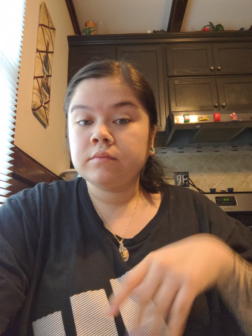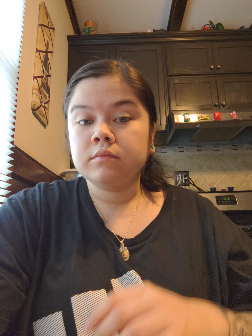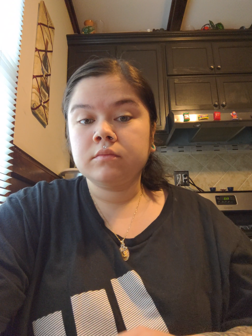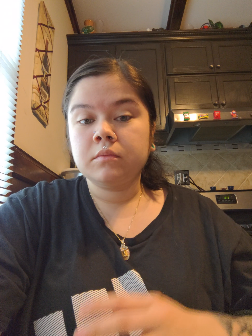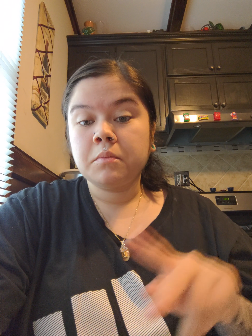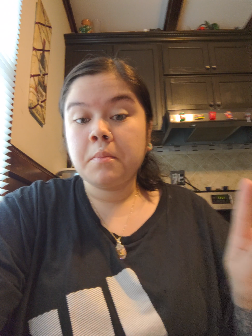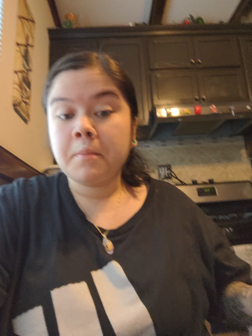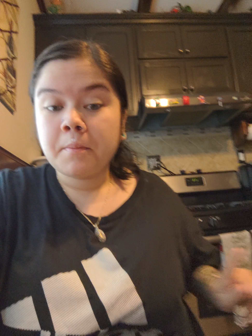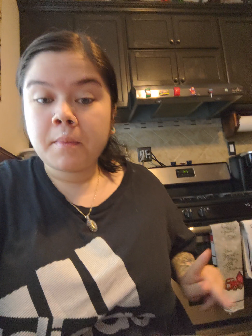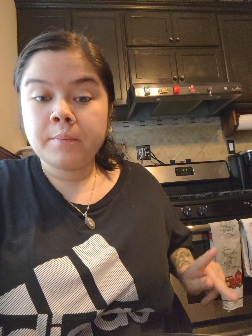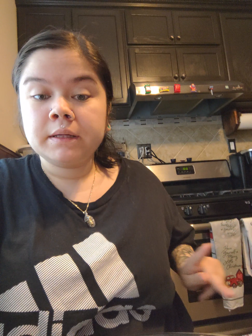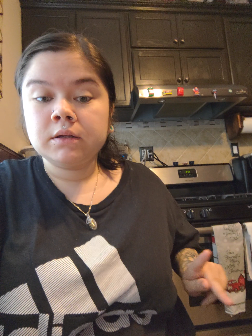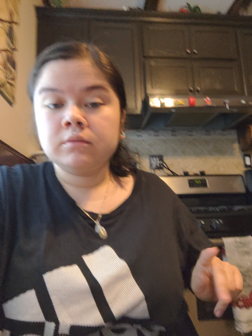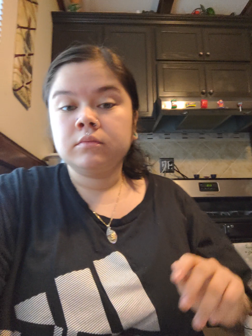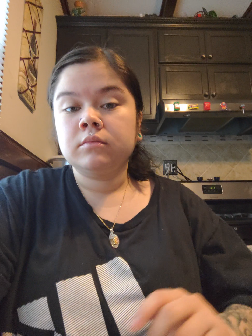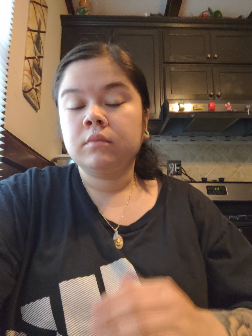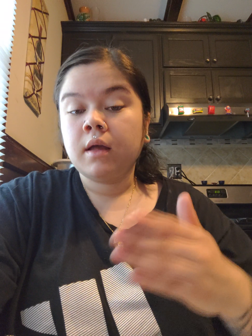puppy